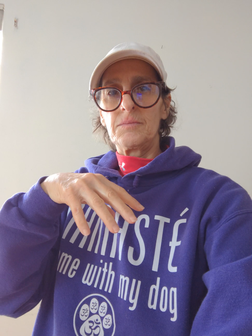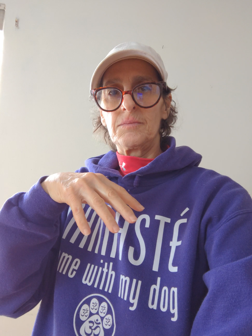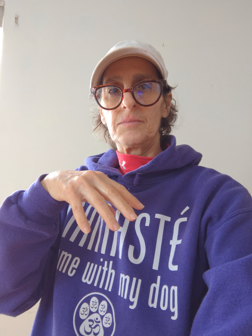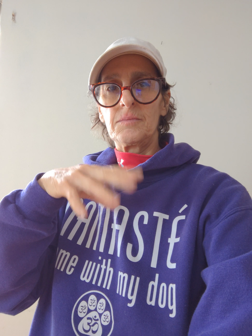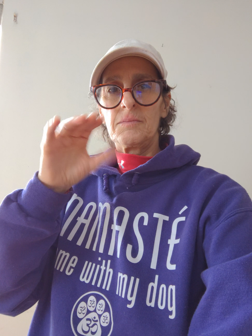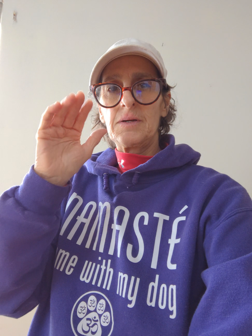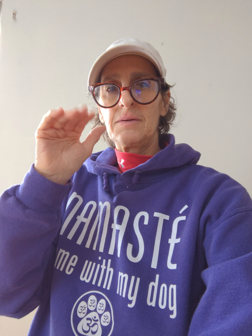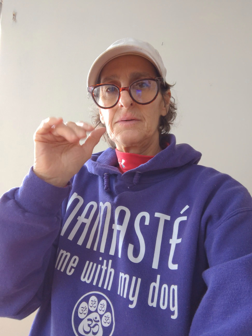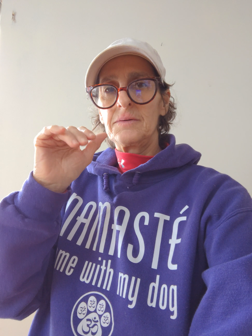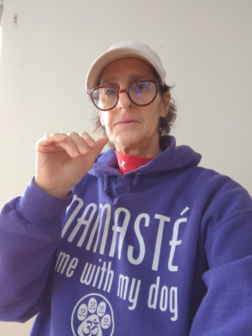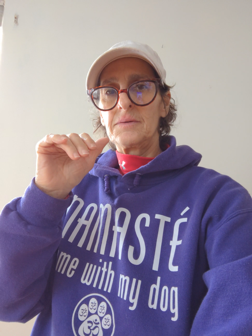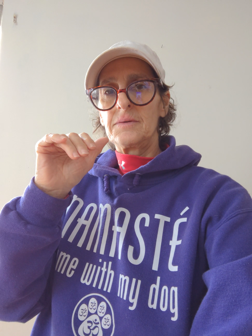bye